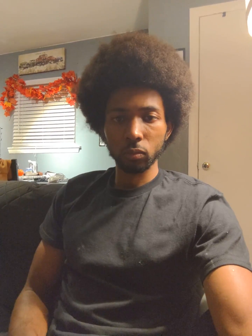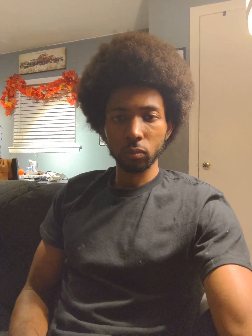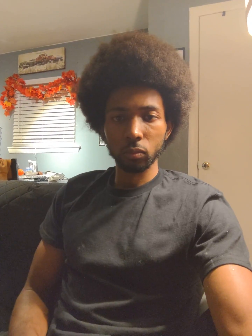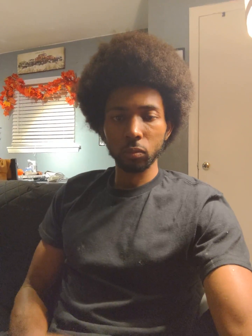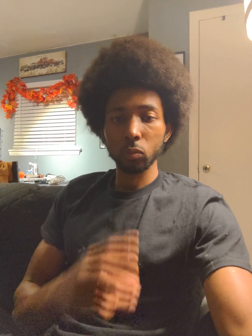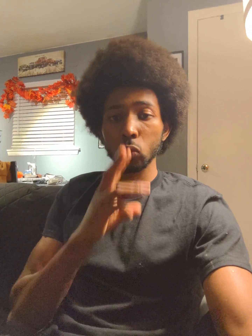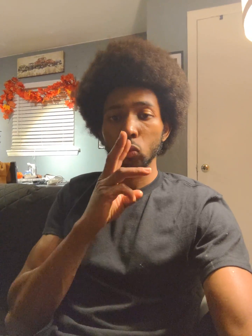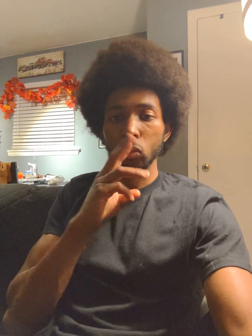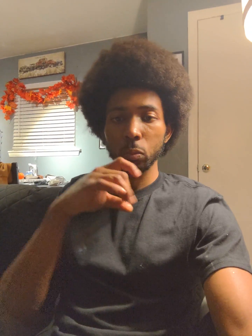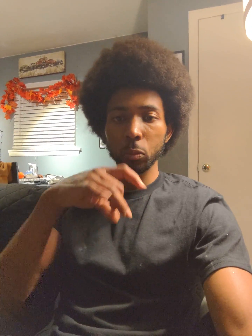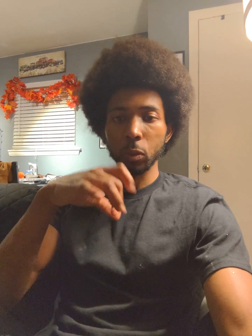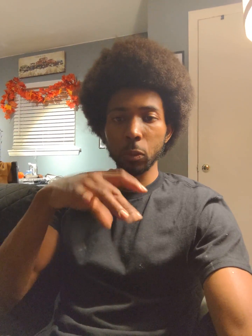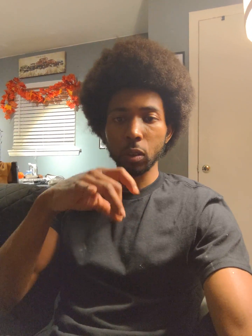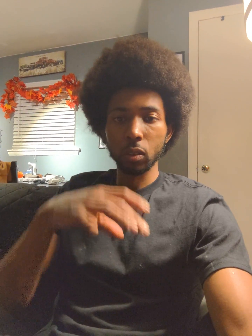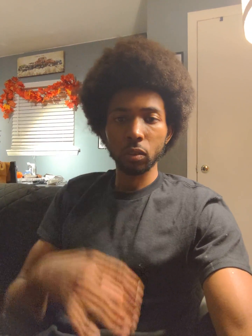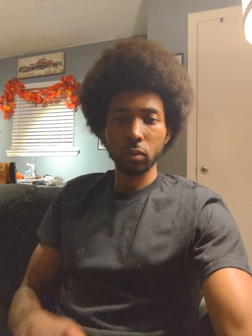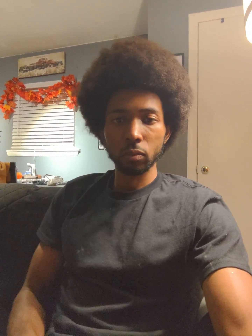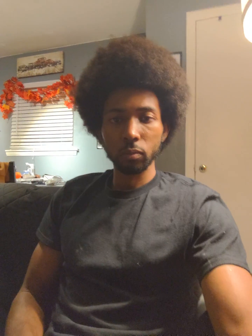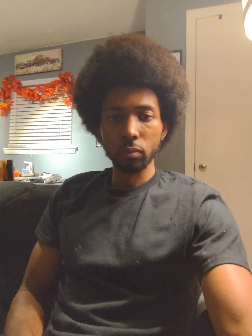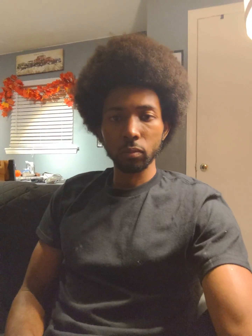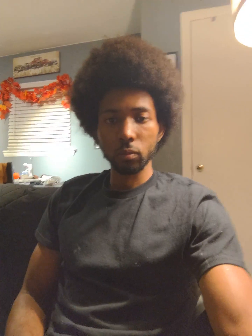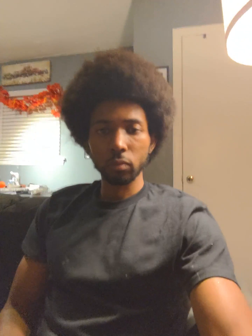melon